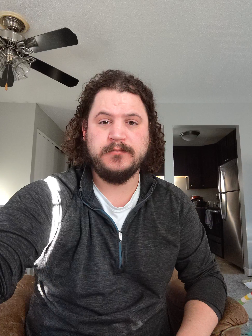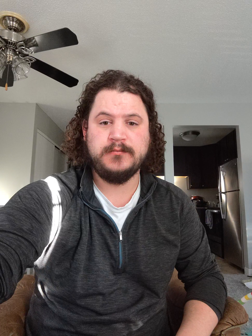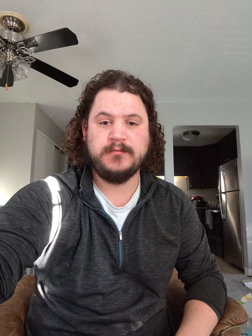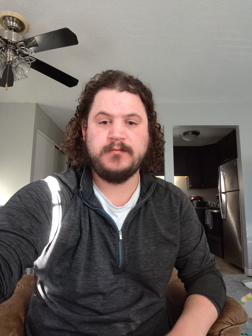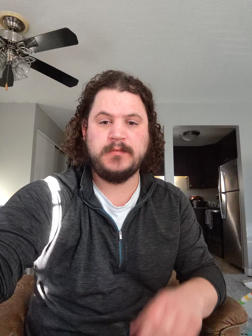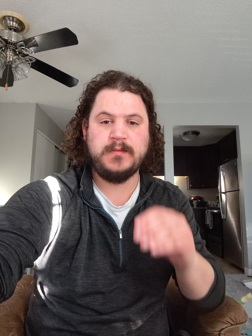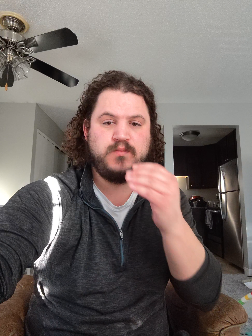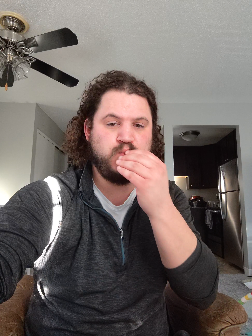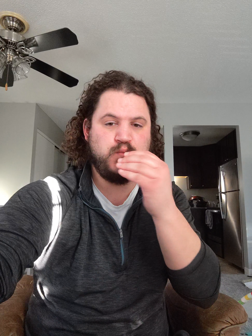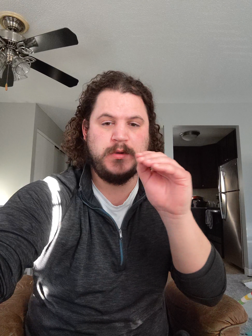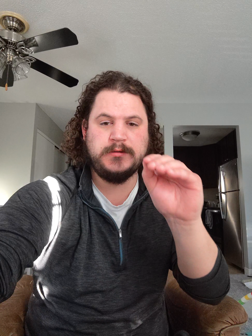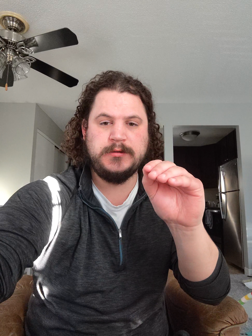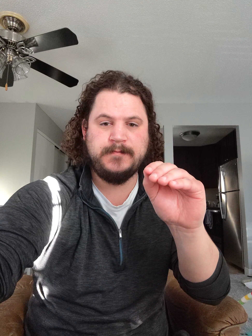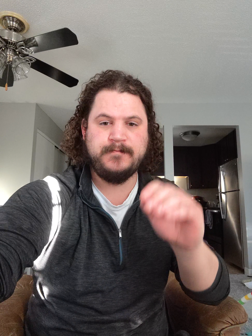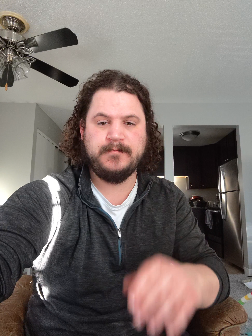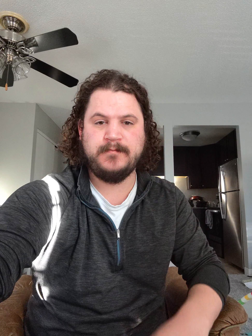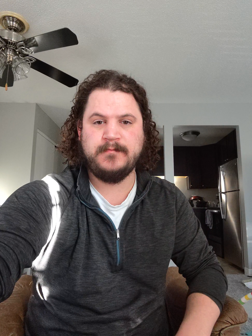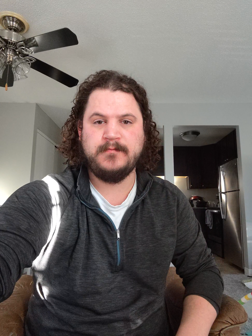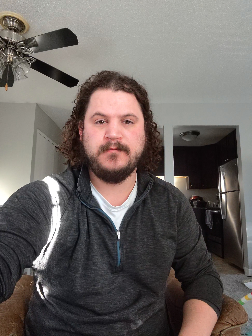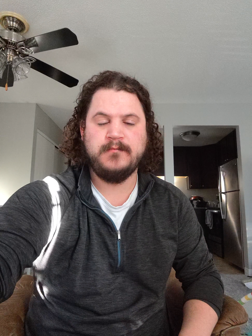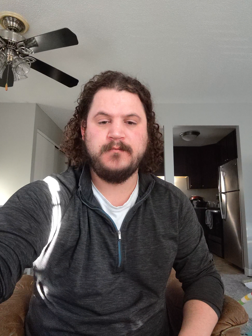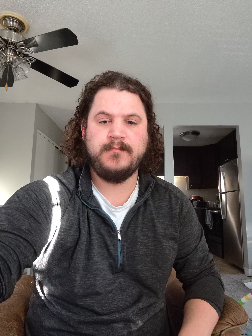kiss